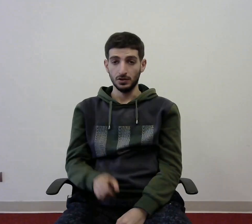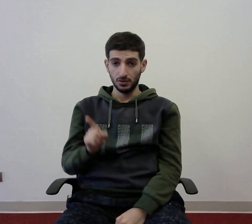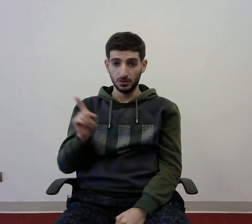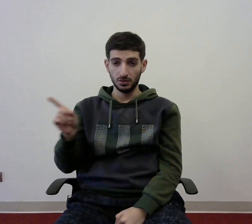O